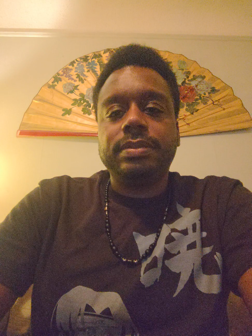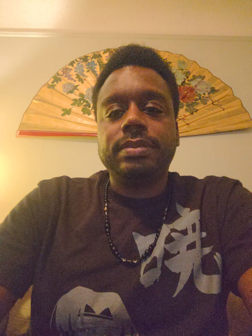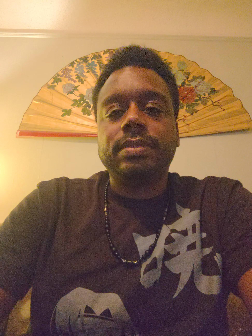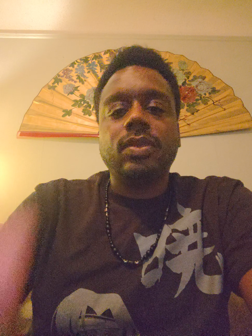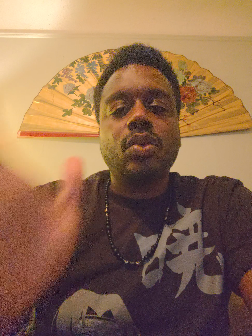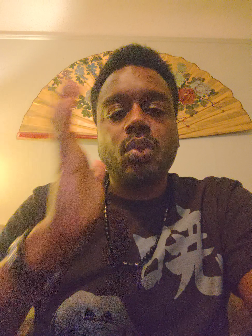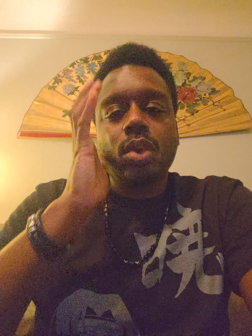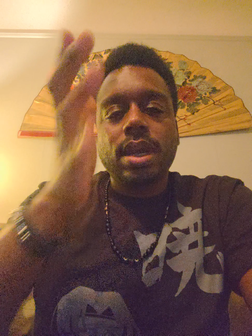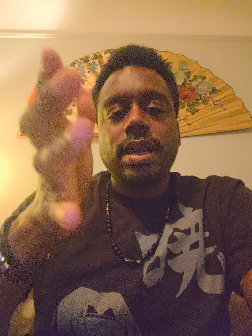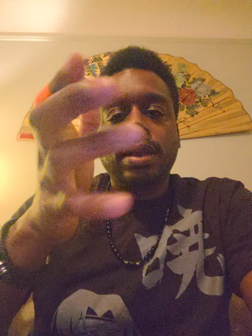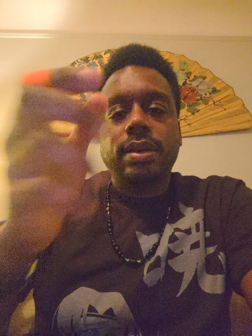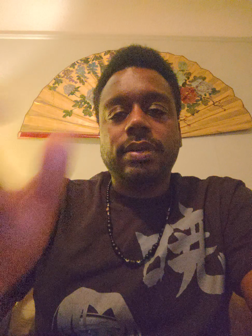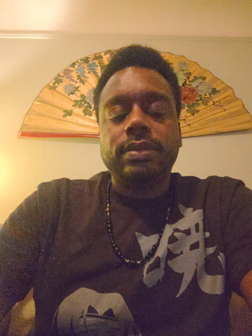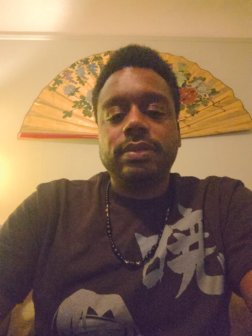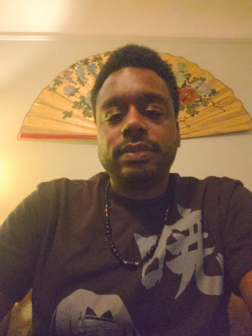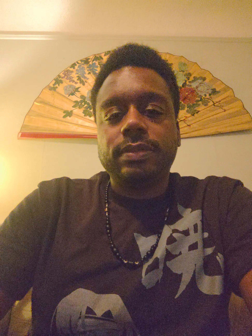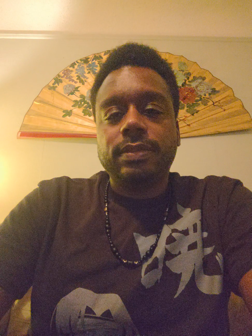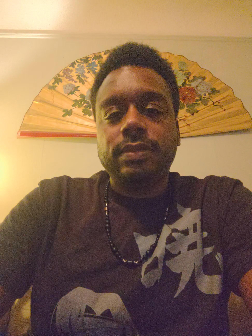will